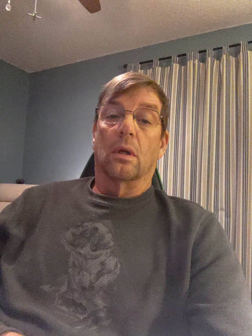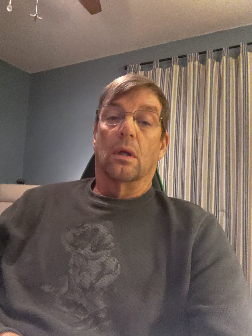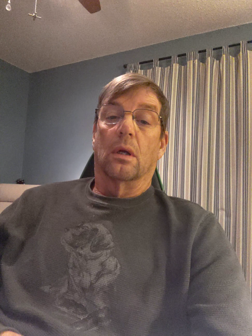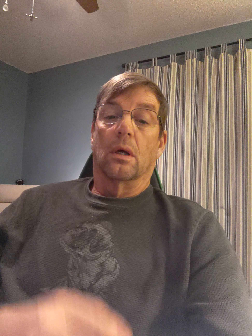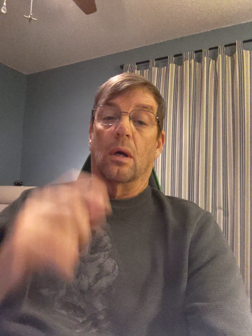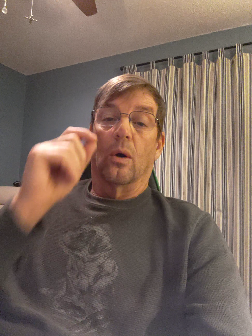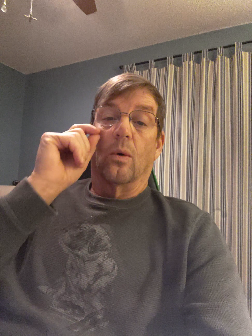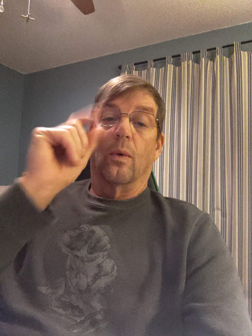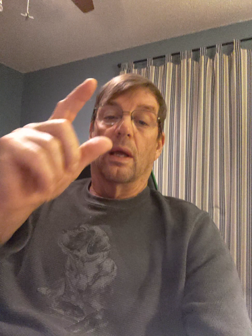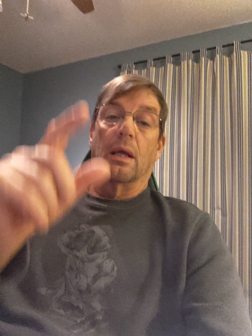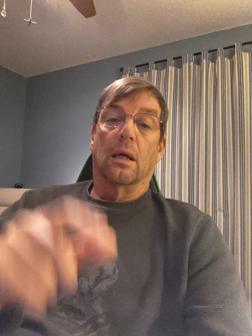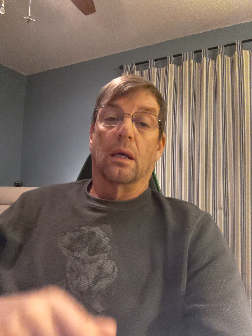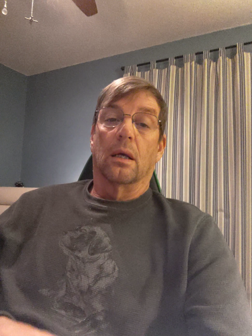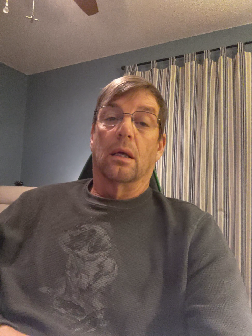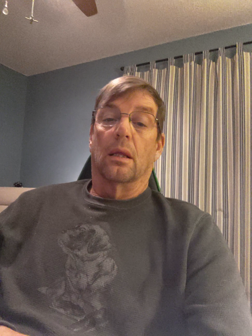awake